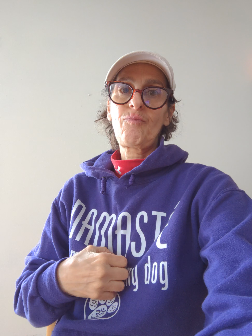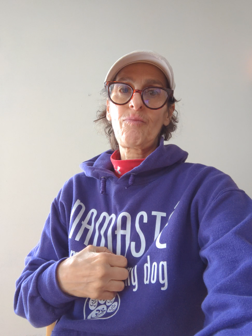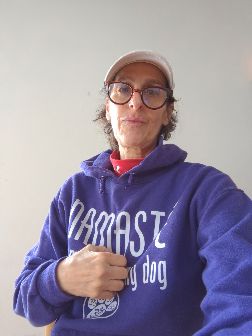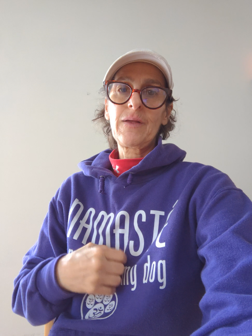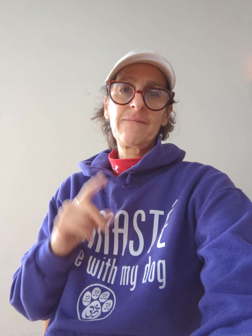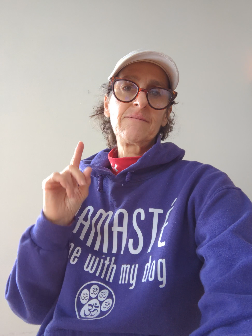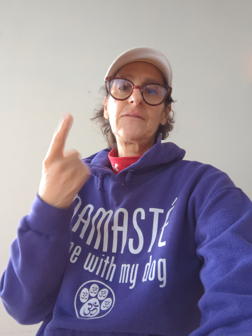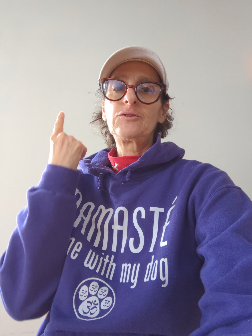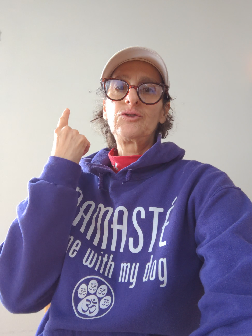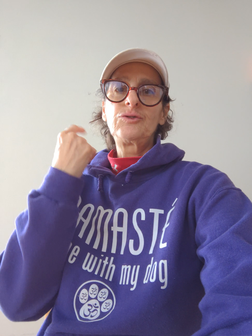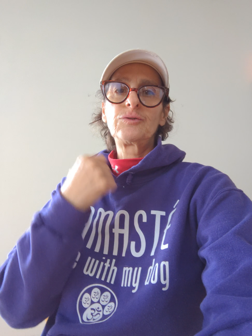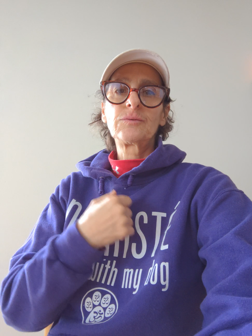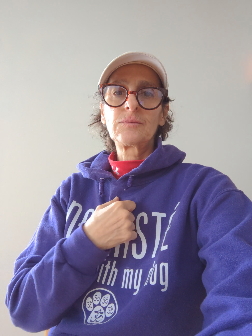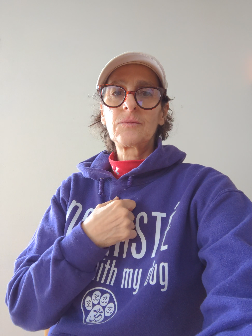first